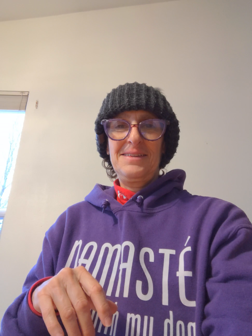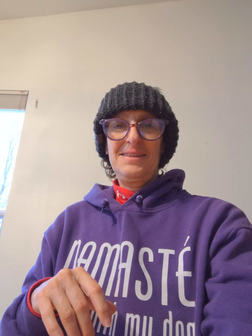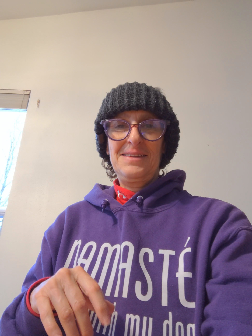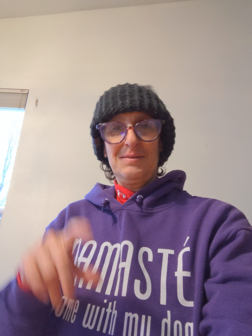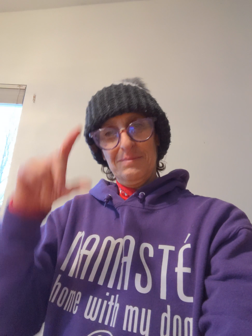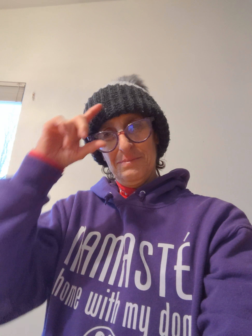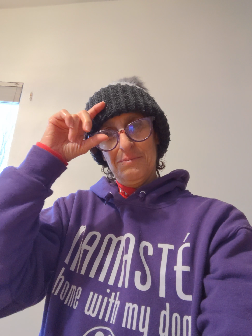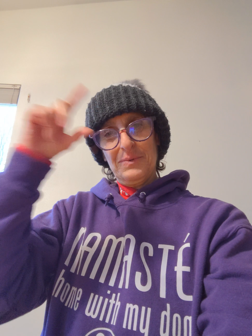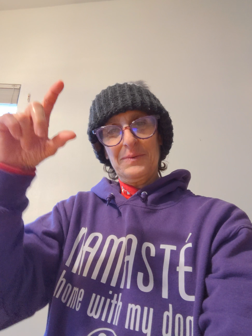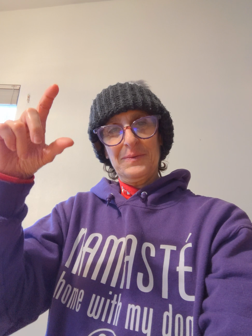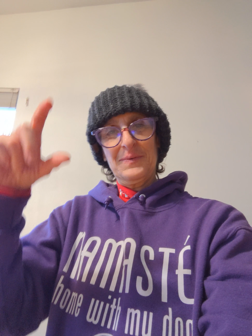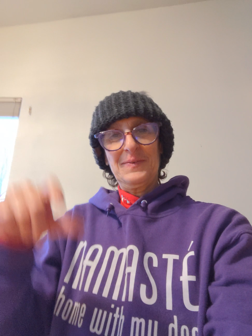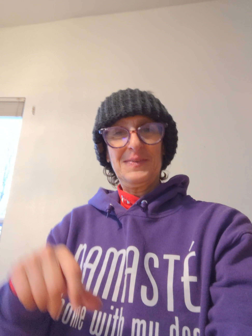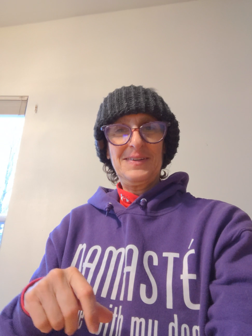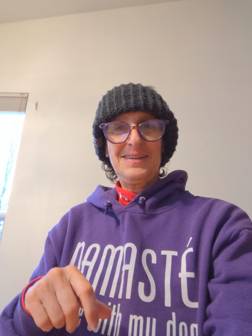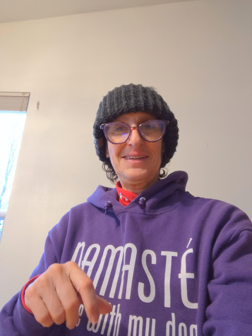moon